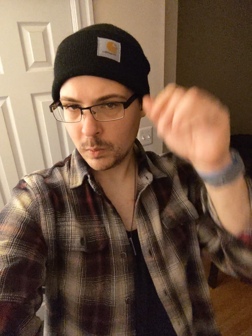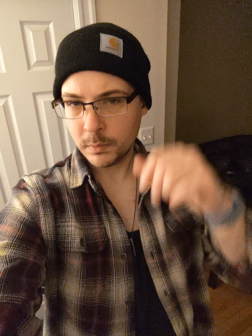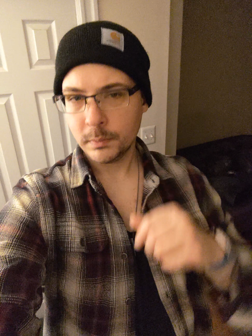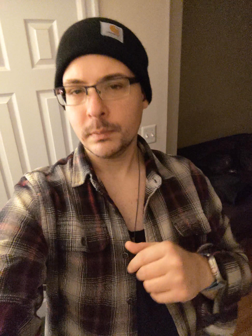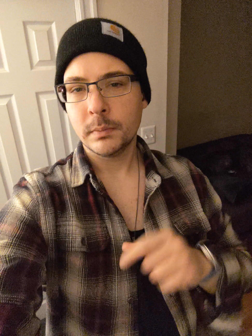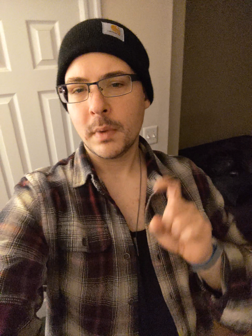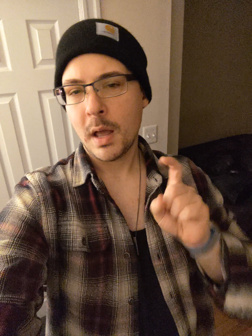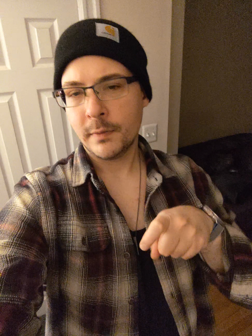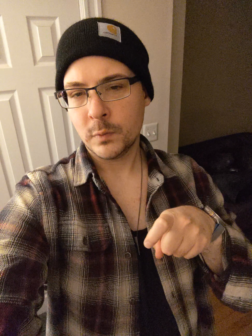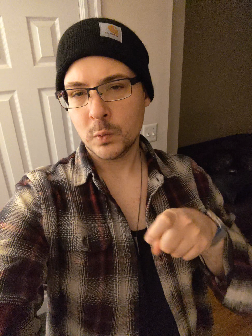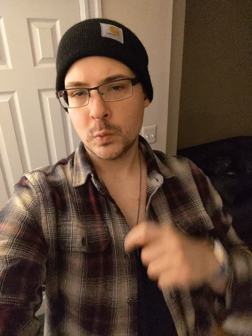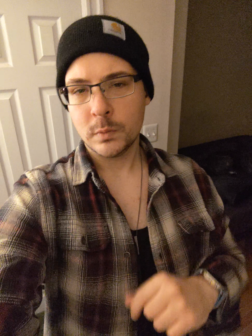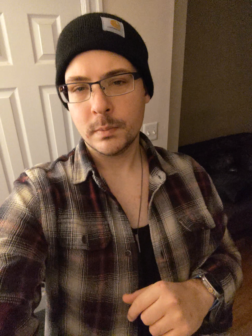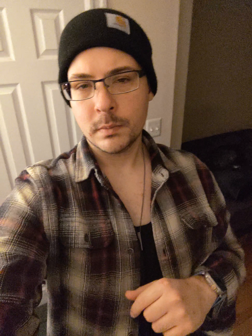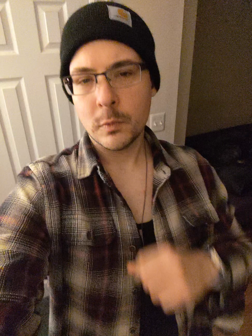have to